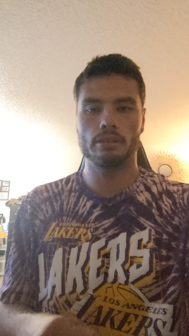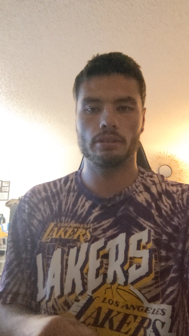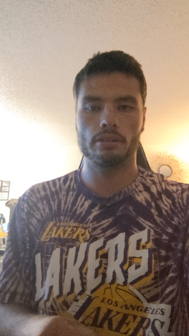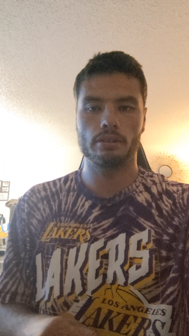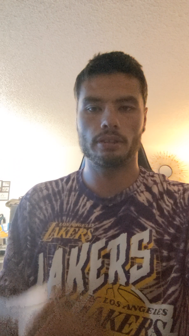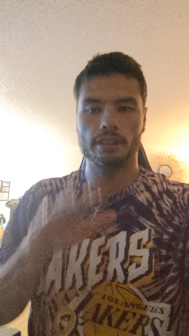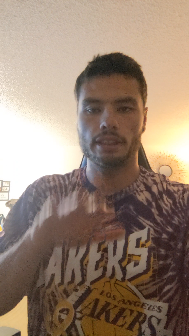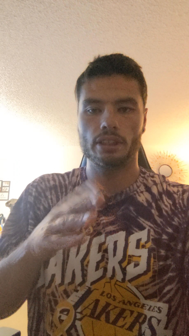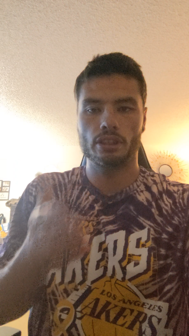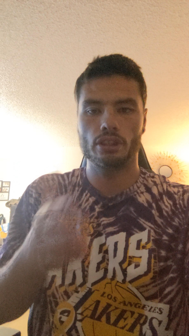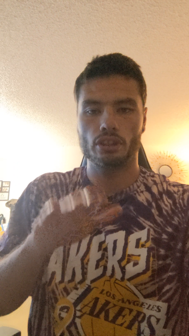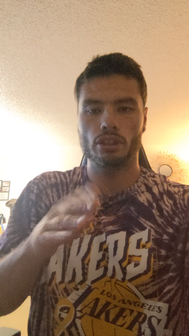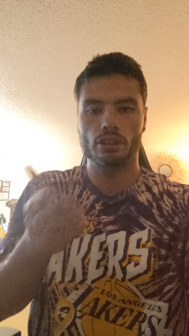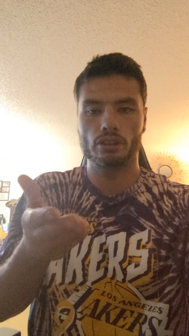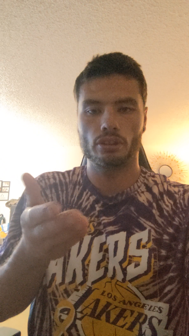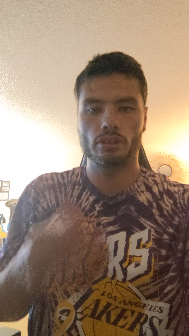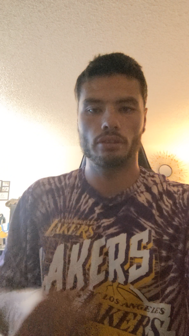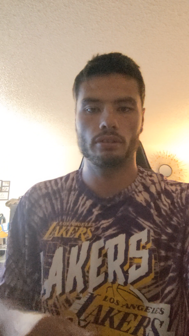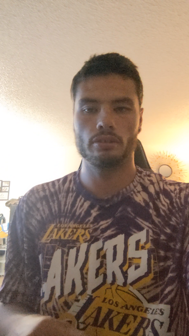kitchen